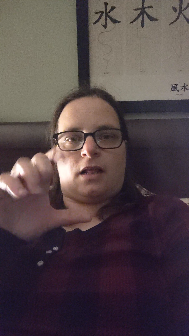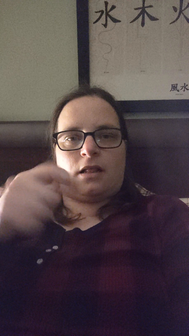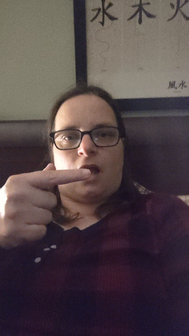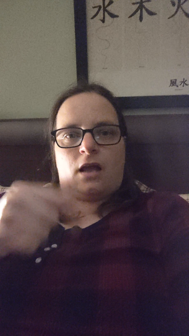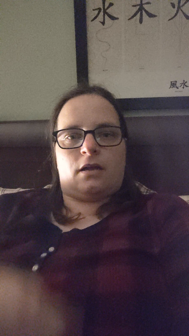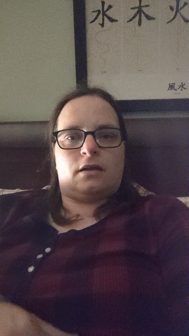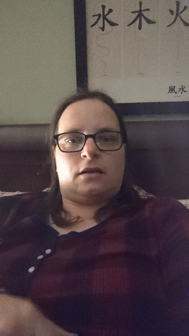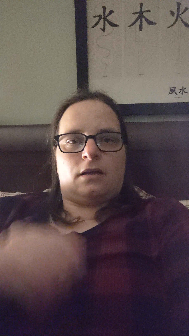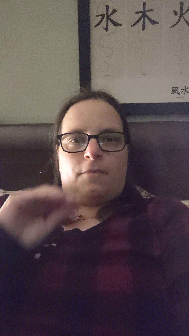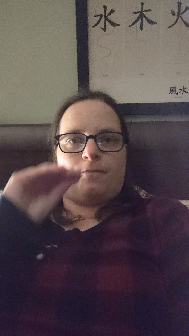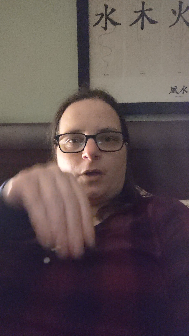put